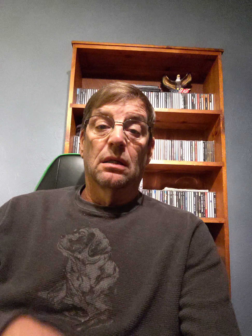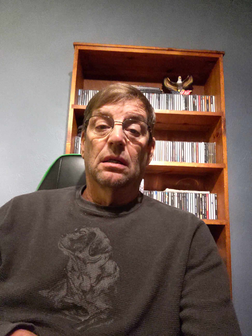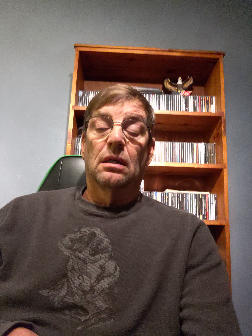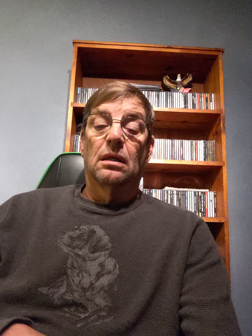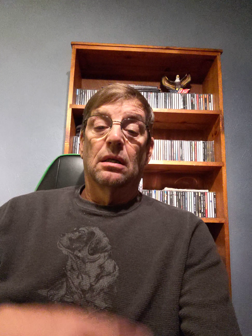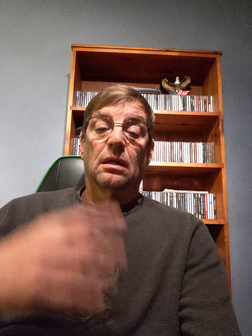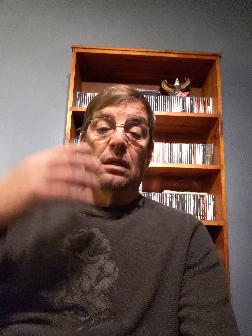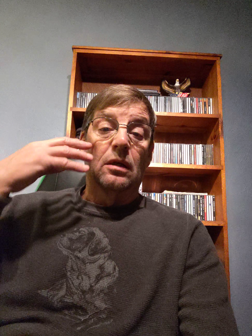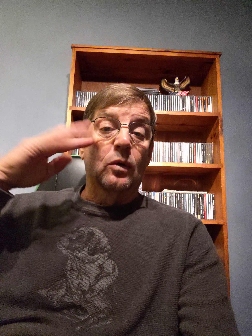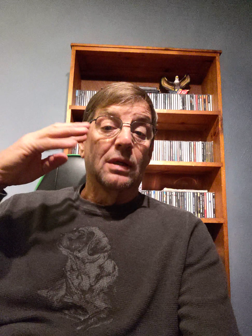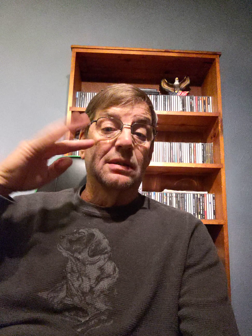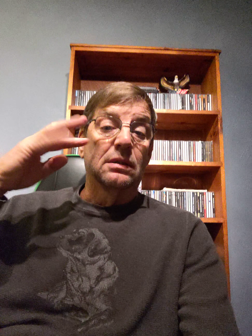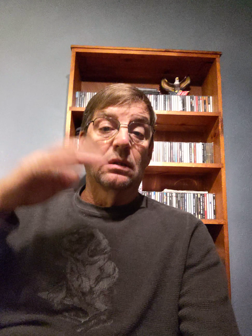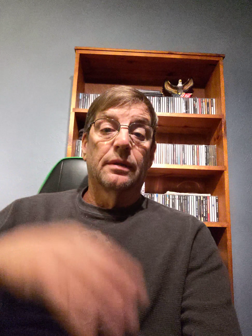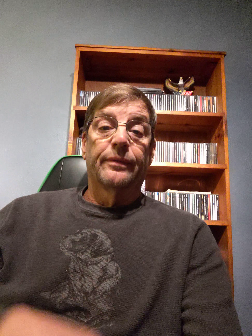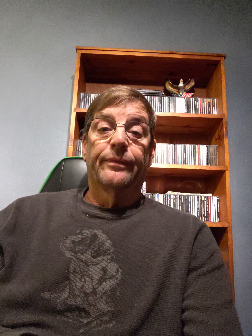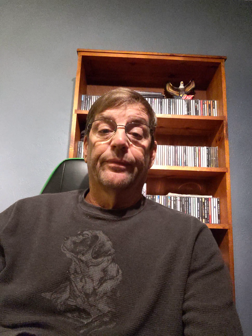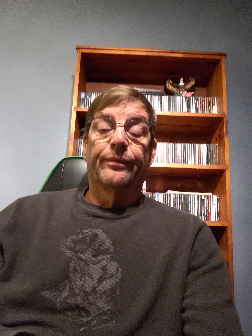noisy